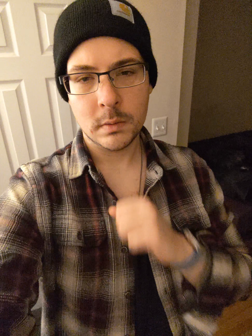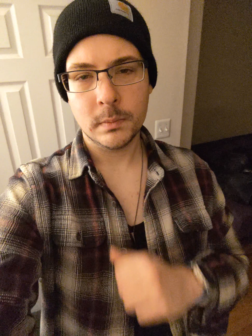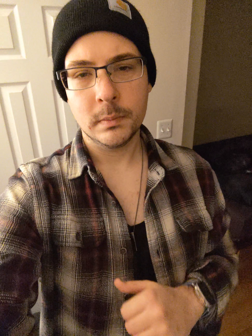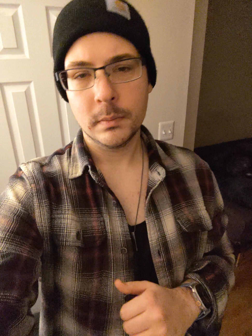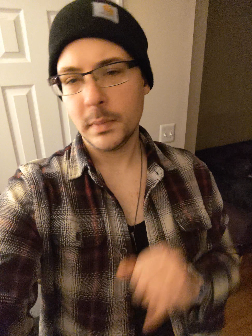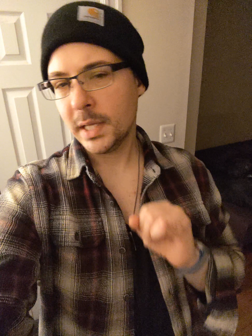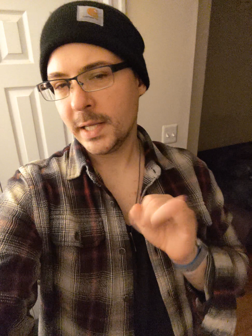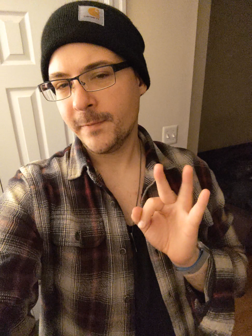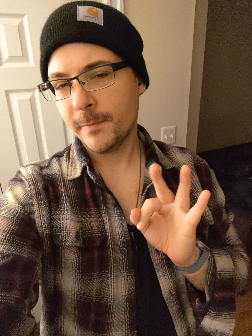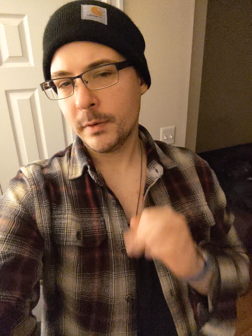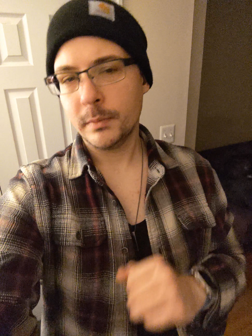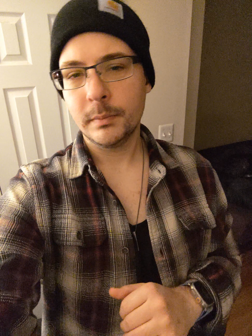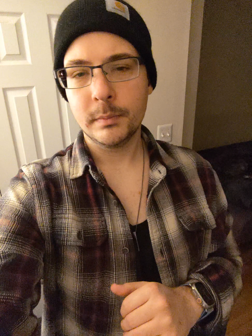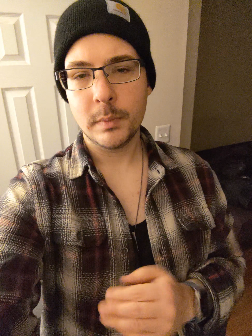if